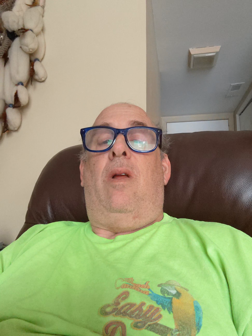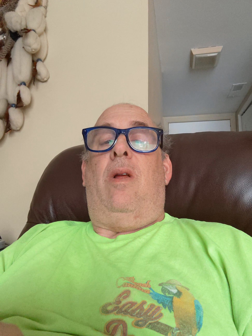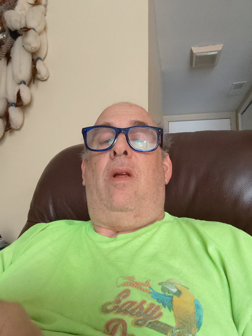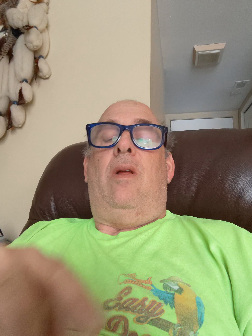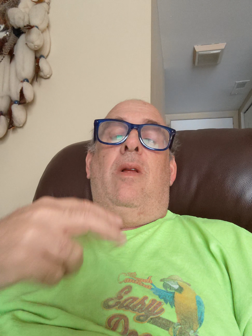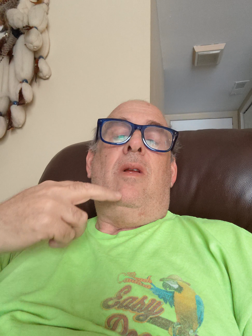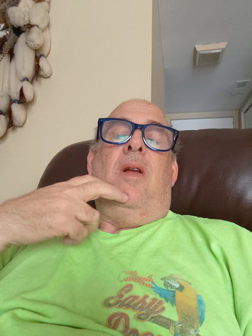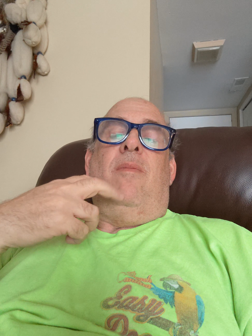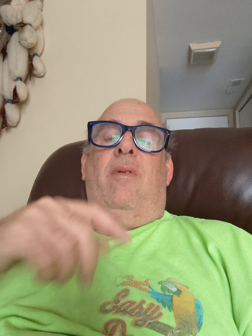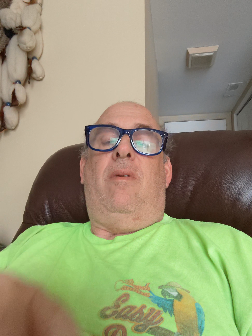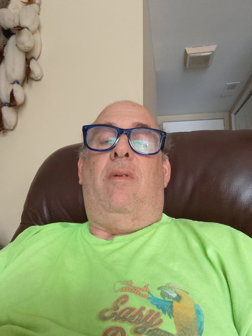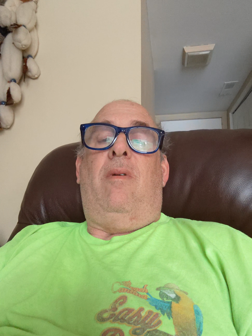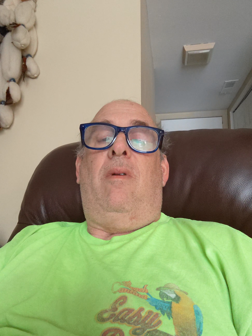gum